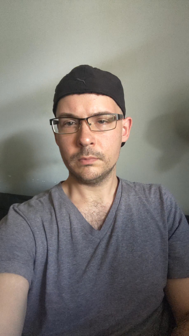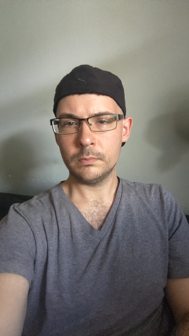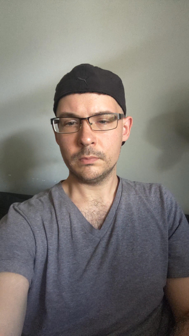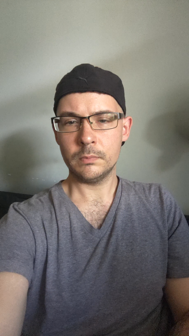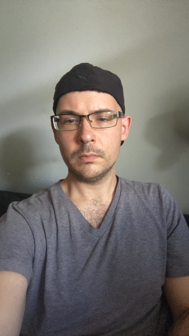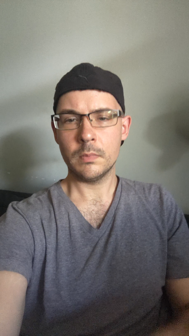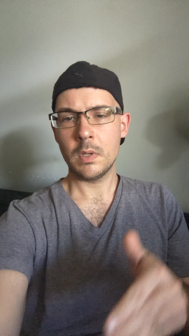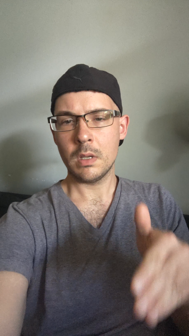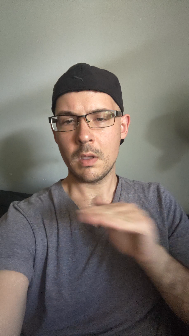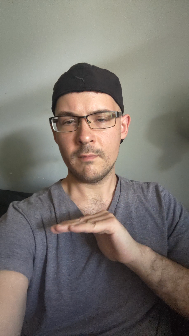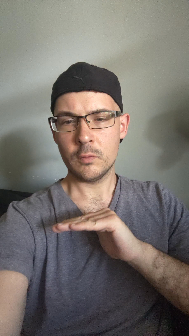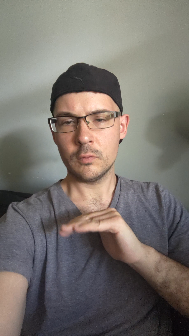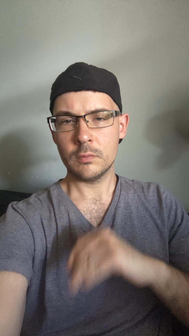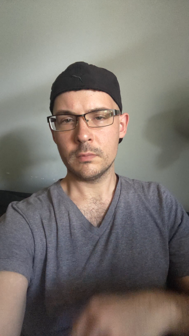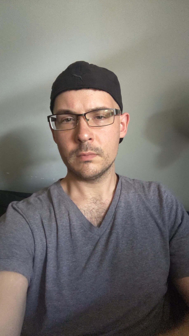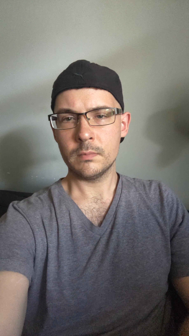cover